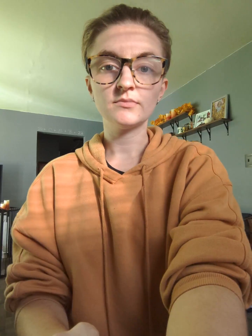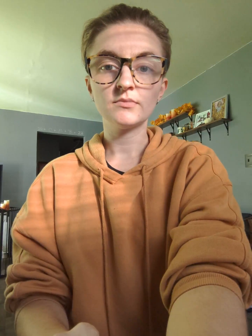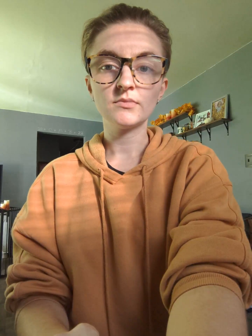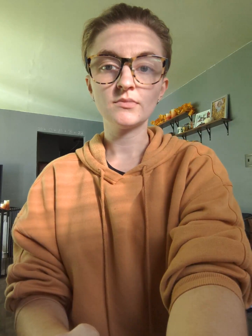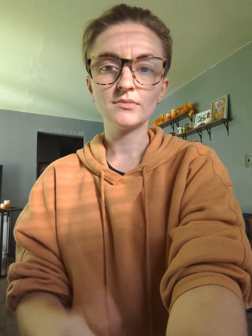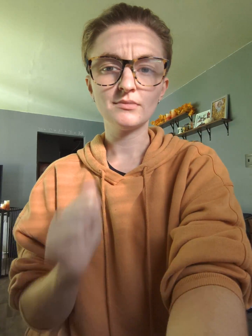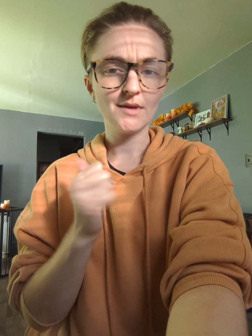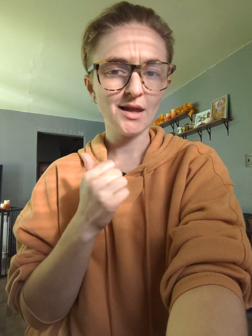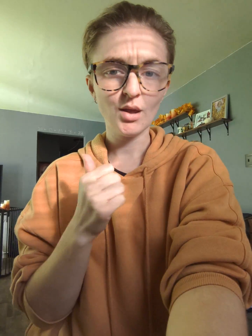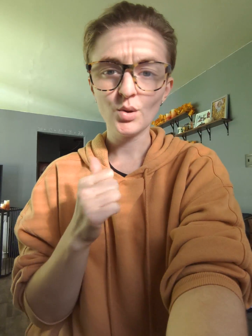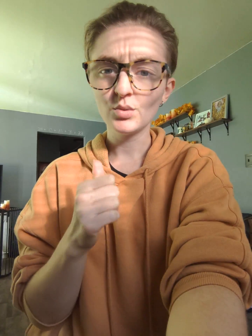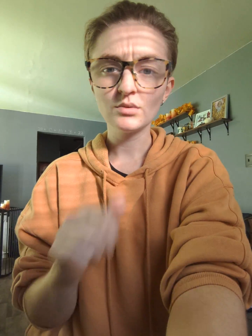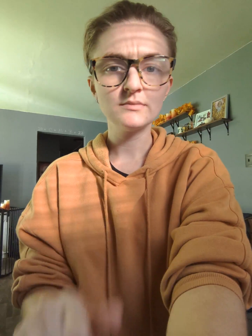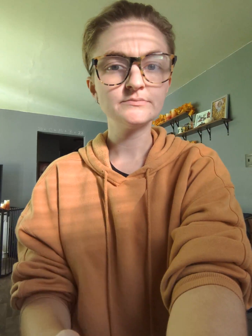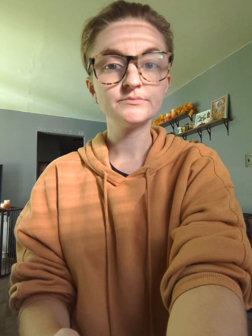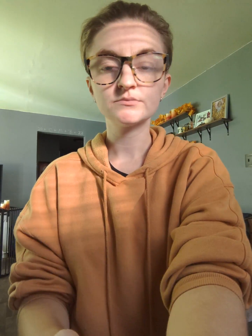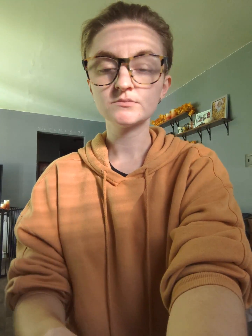how